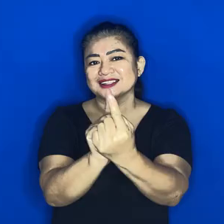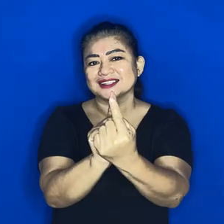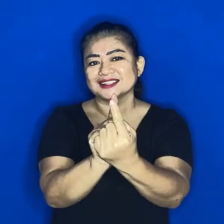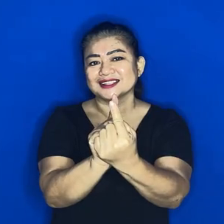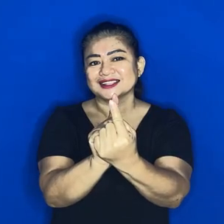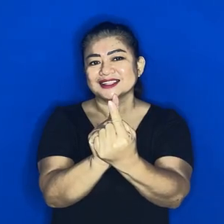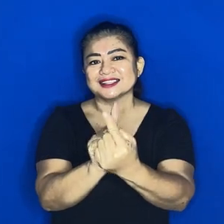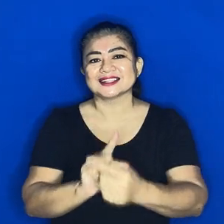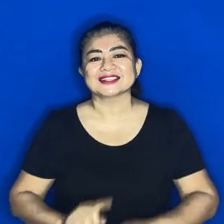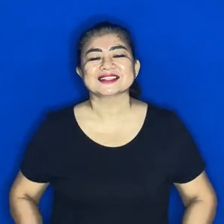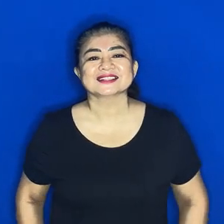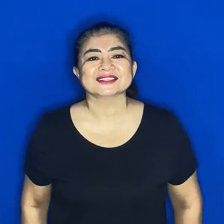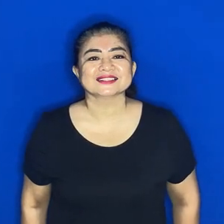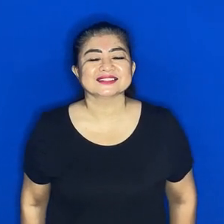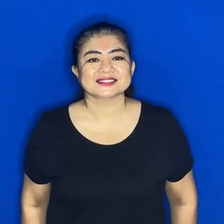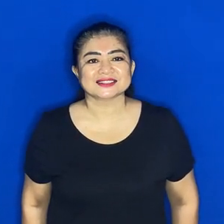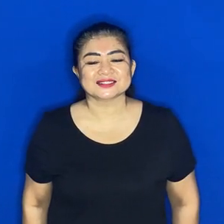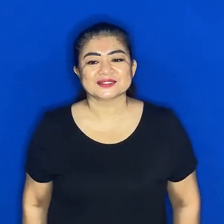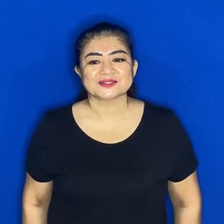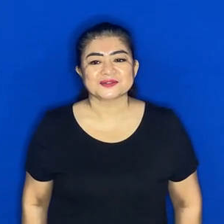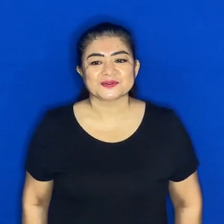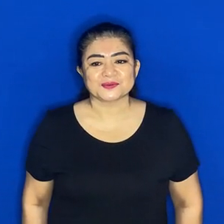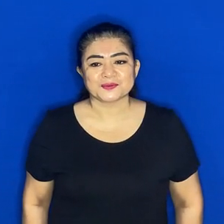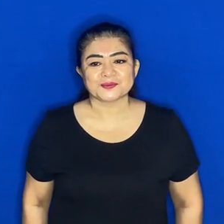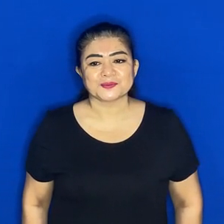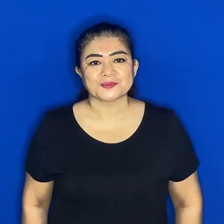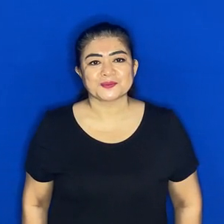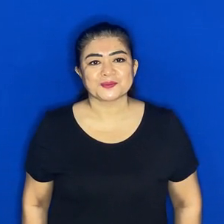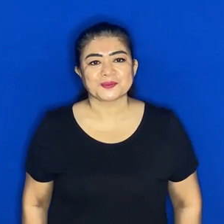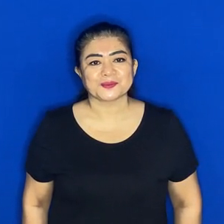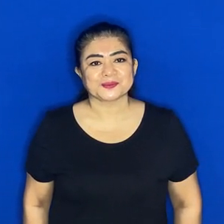youre welcome